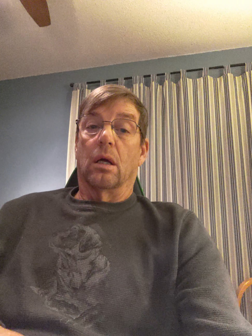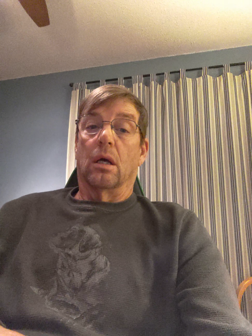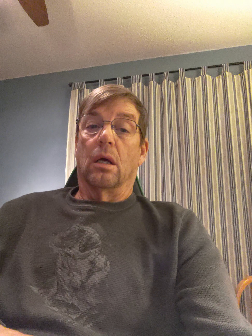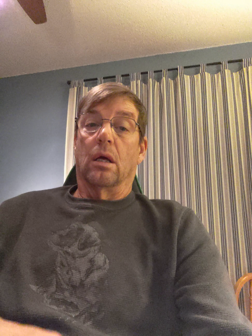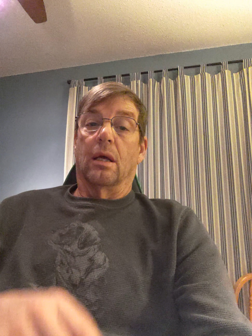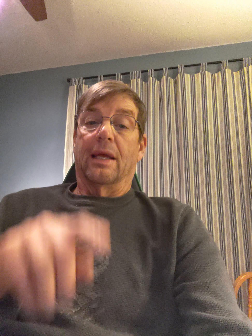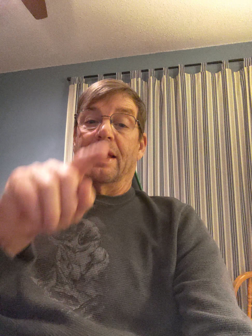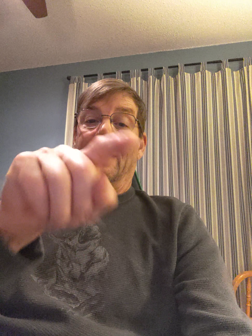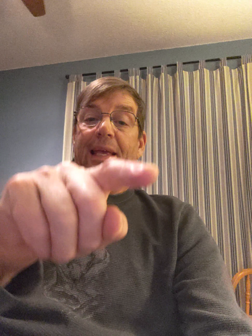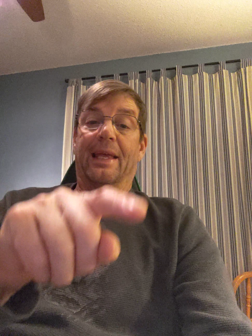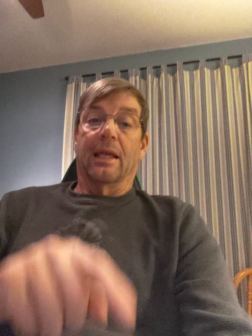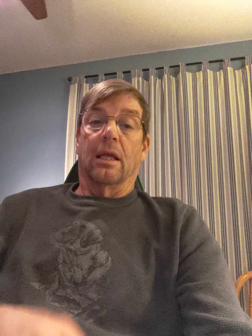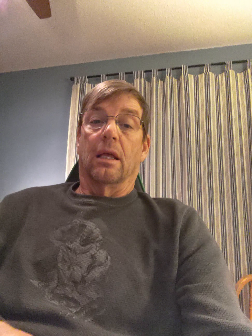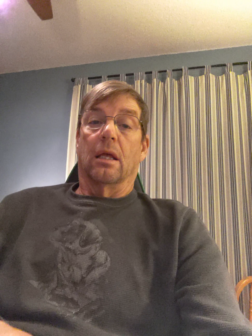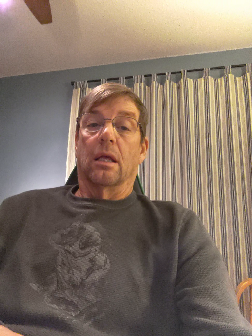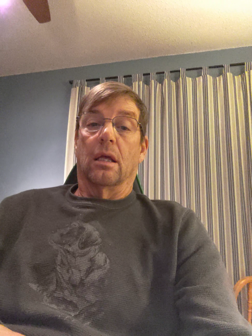he/she/it